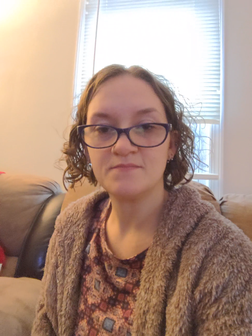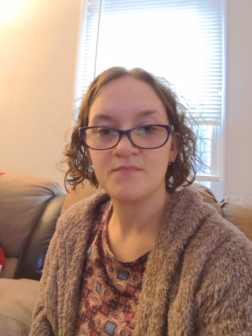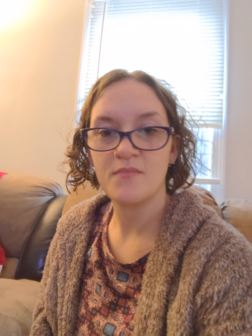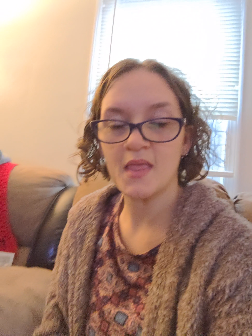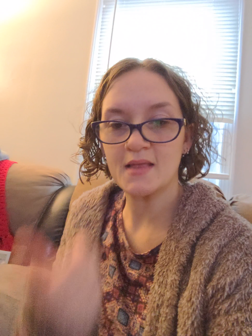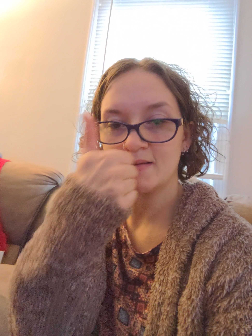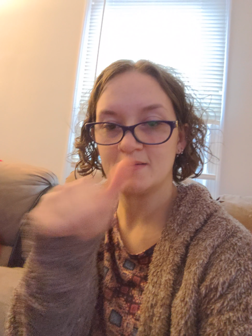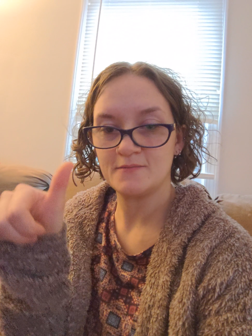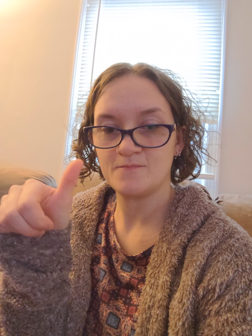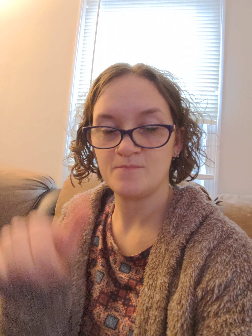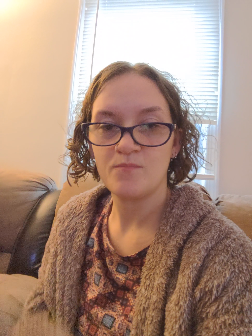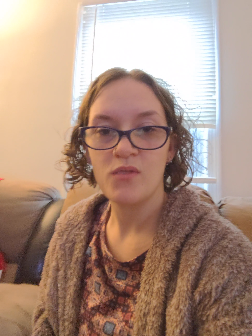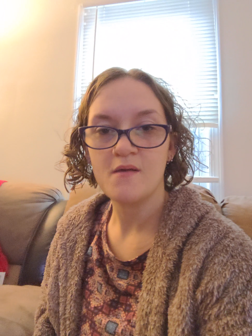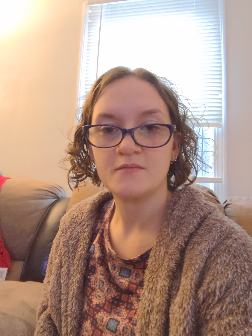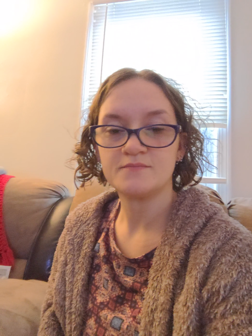any